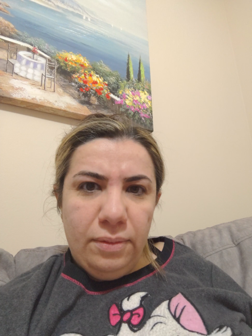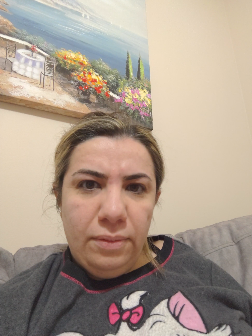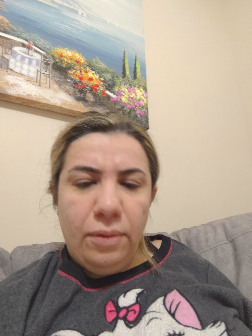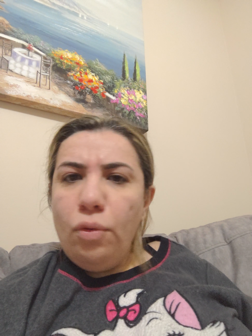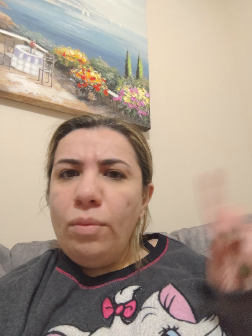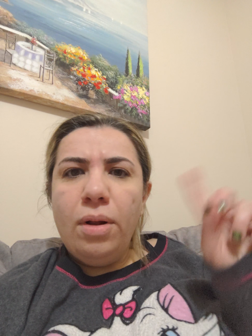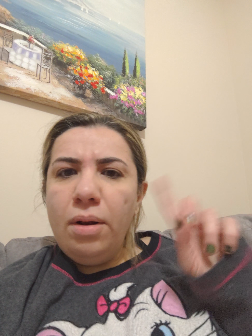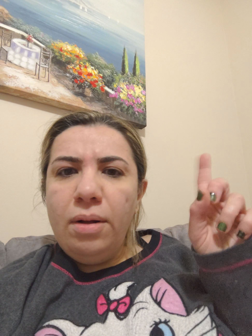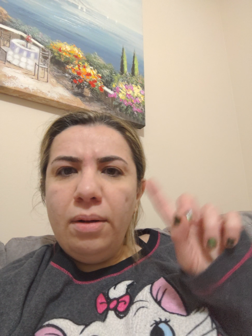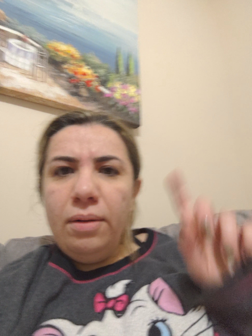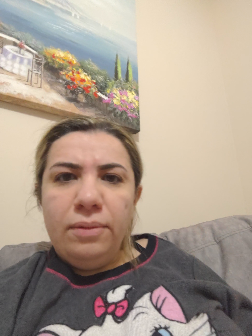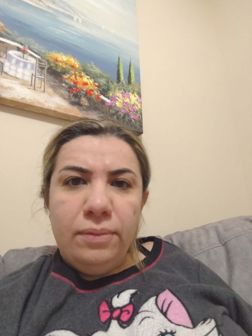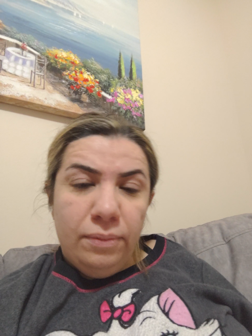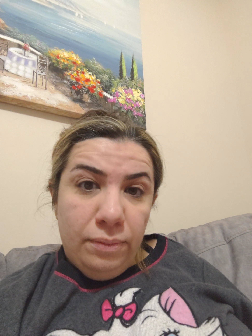where